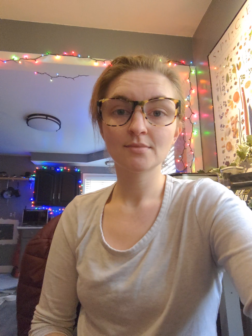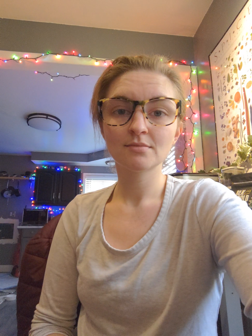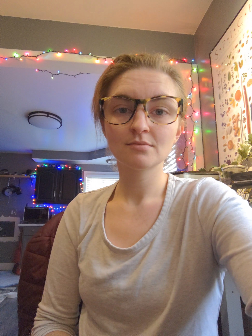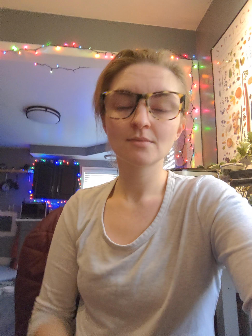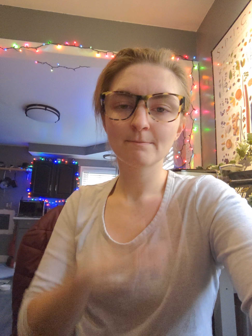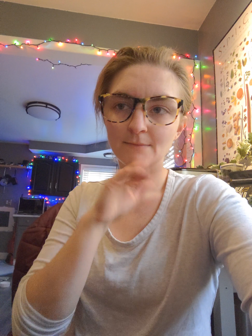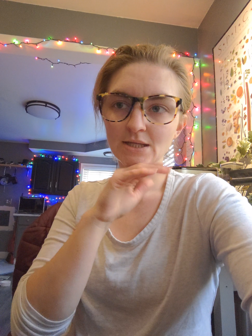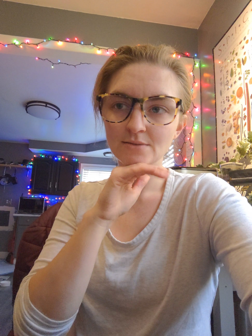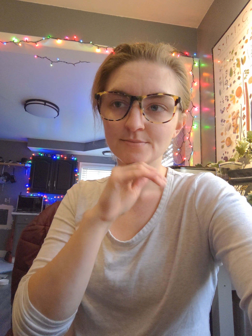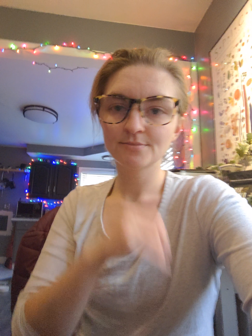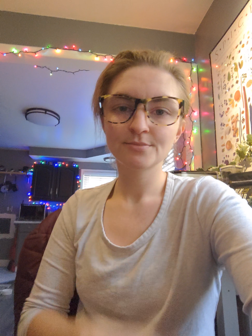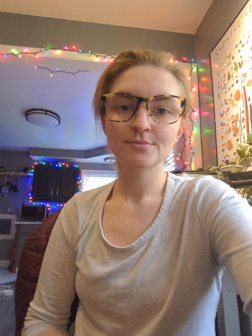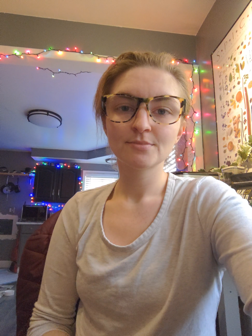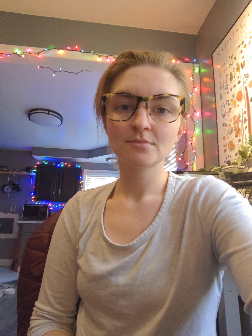pig